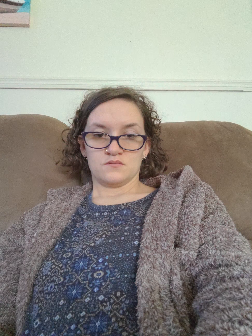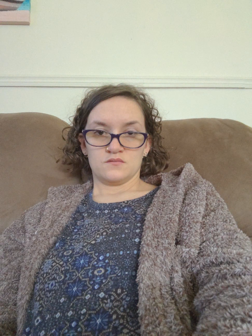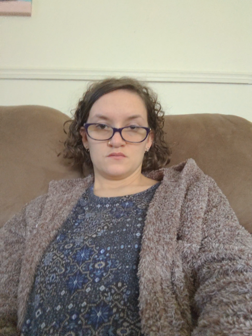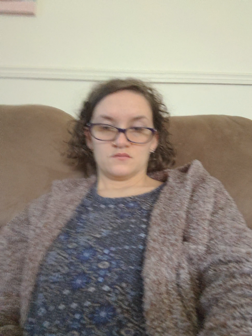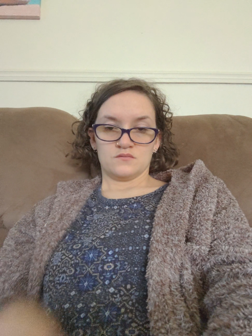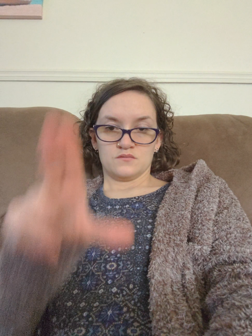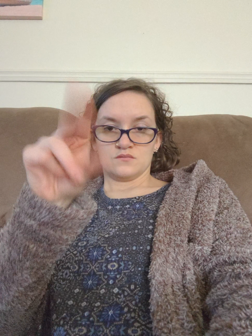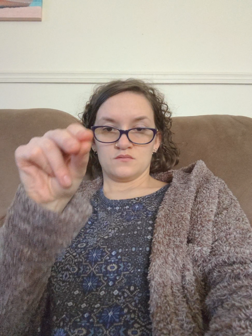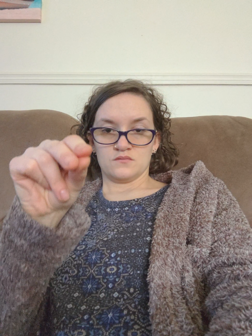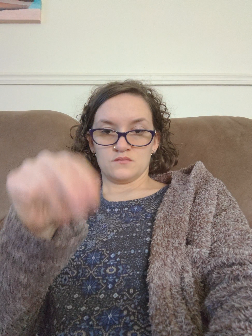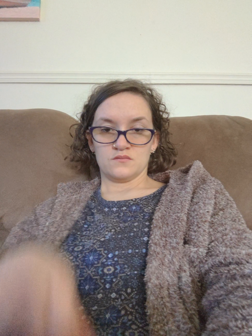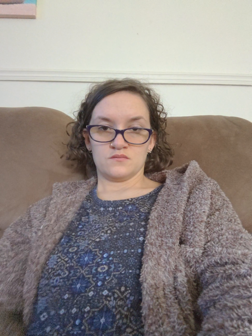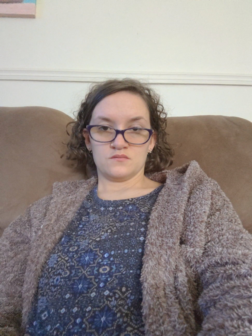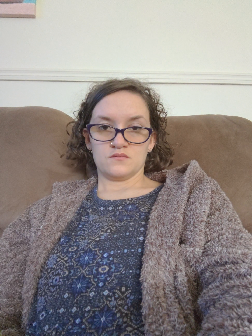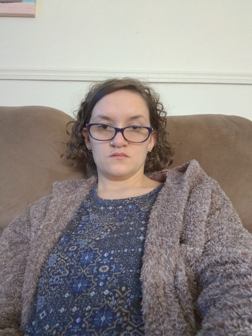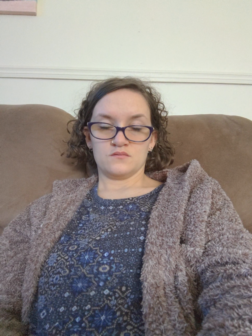no